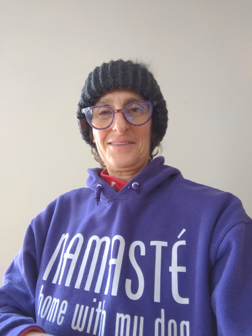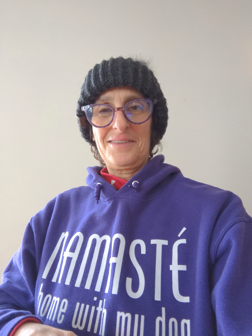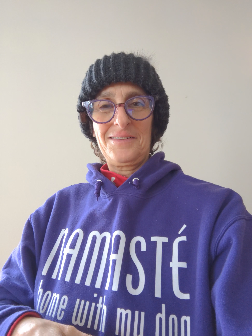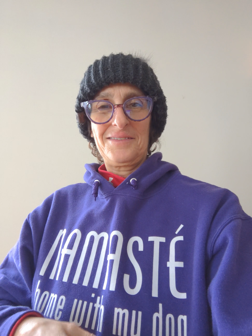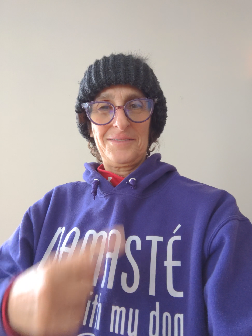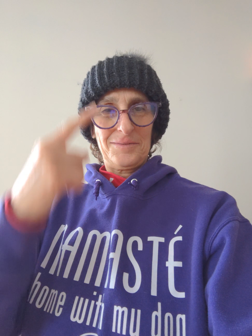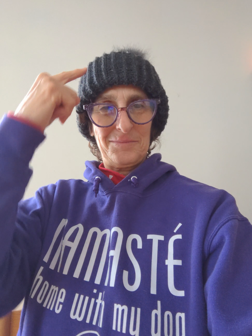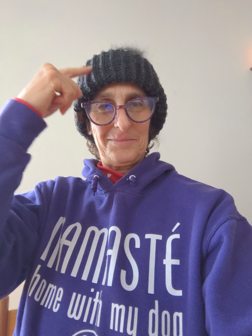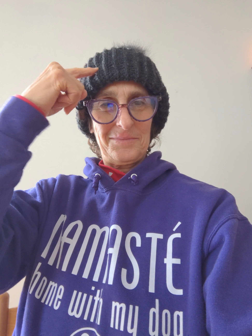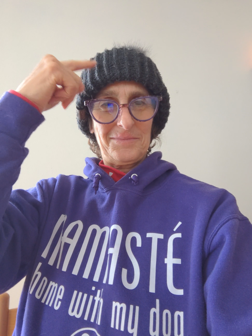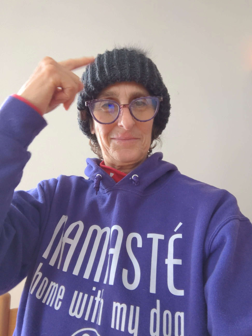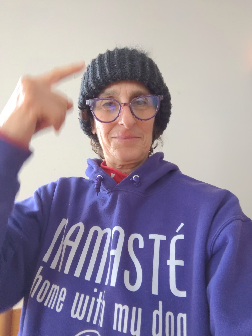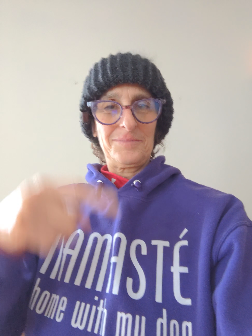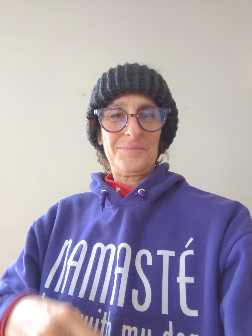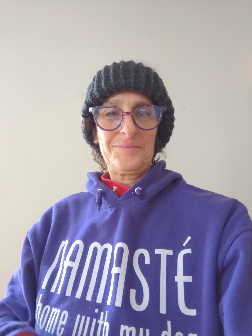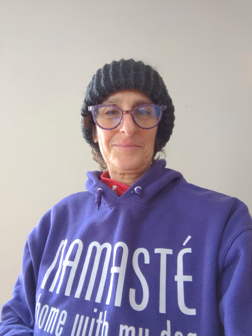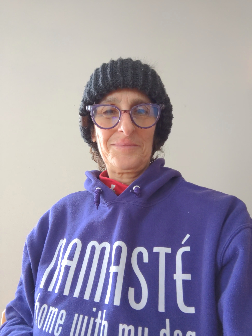penny